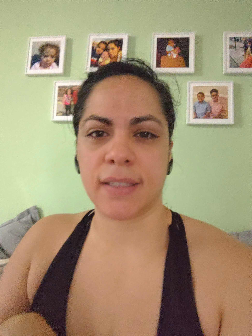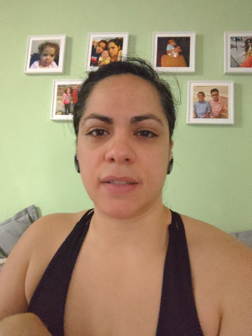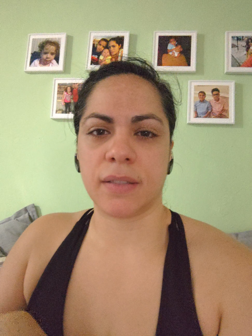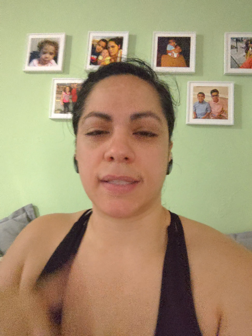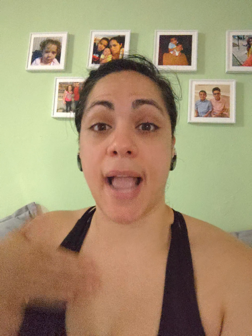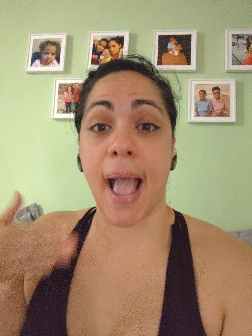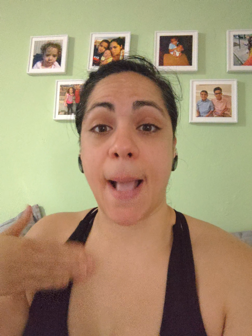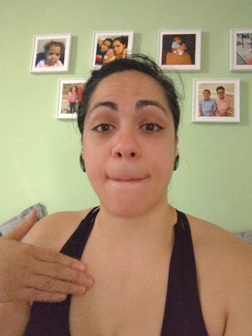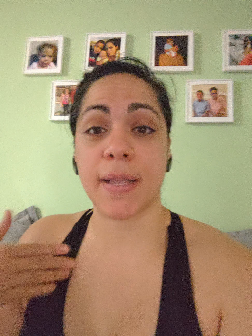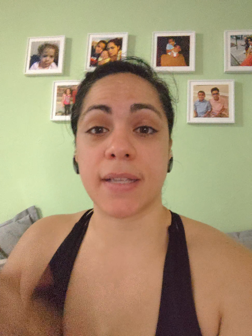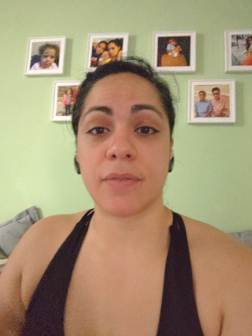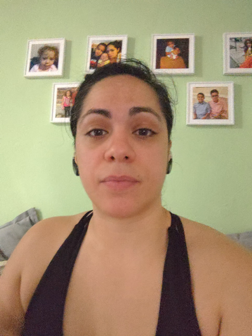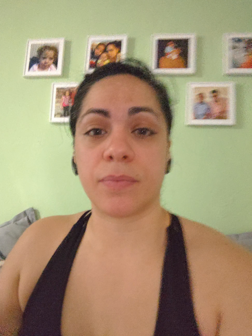happy